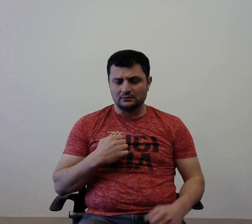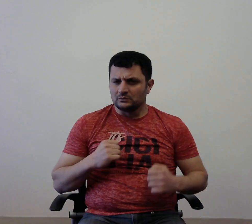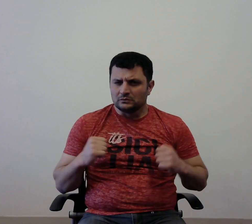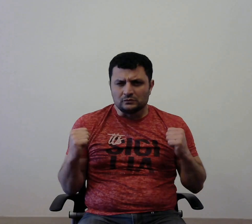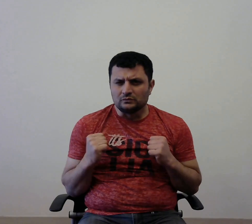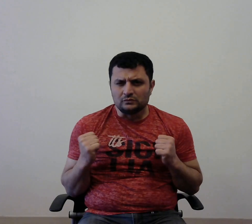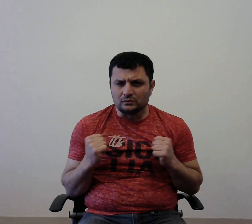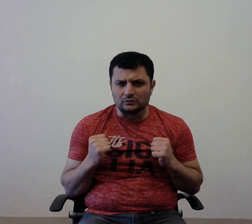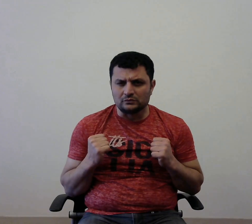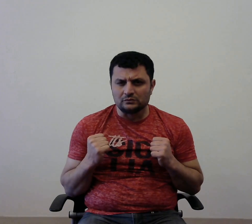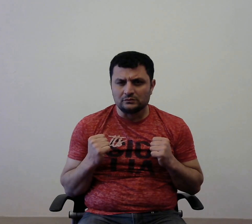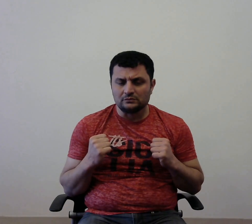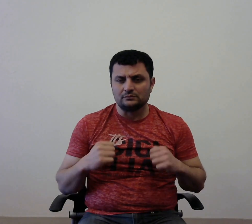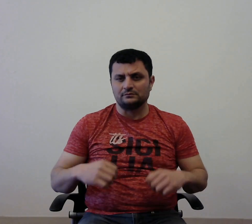soyuq